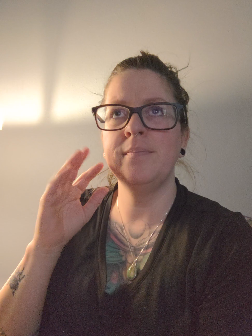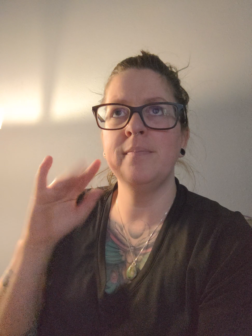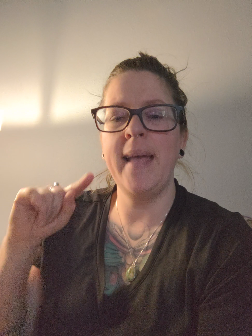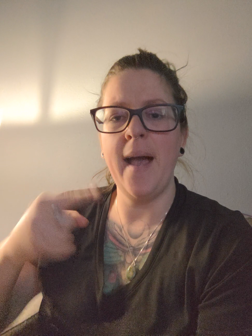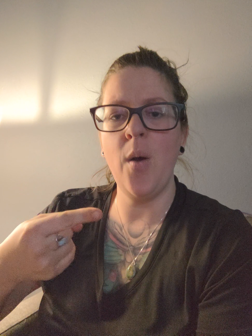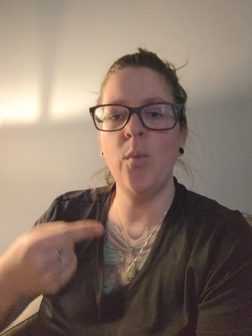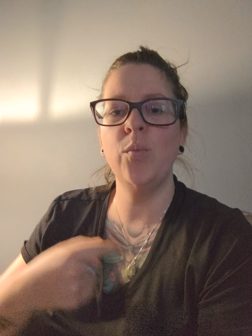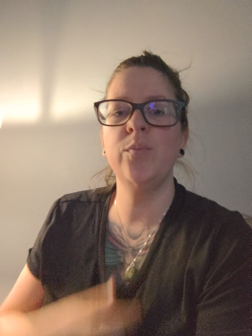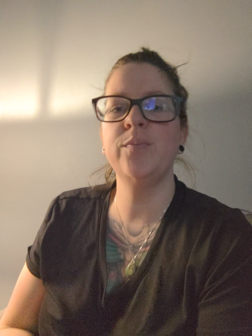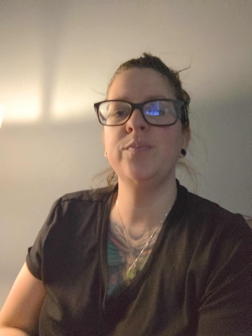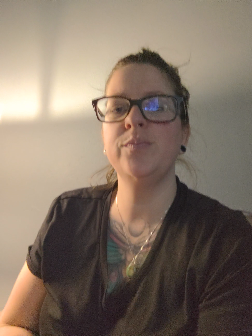owie